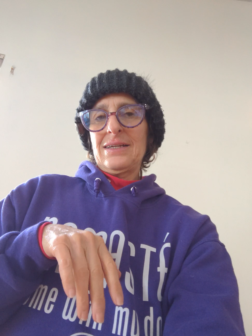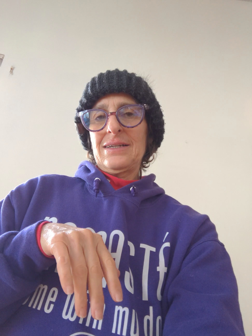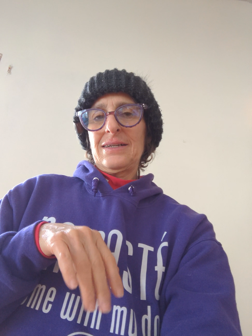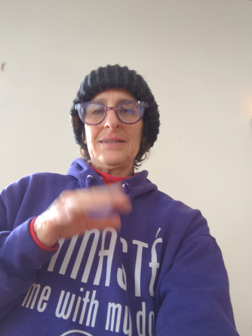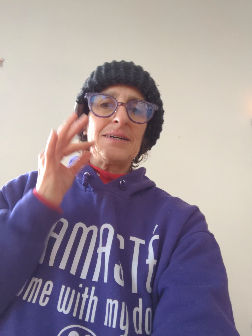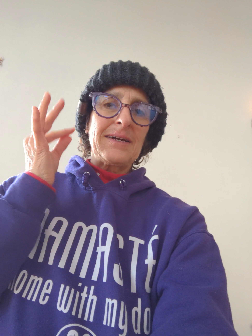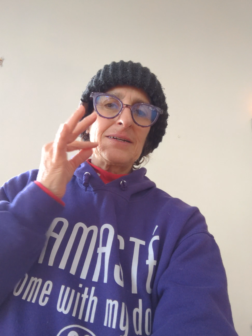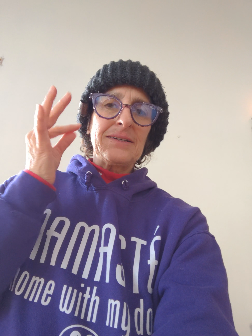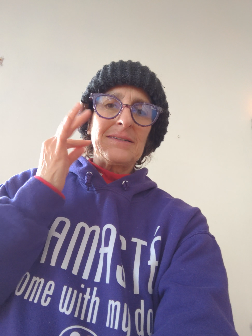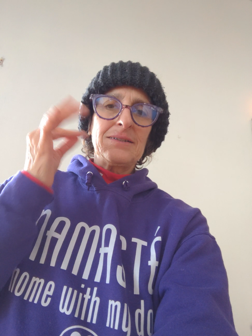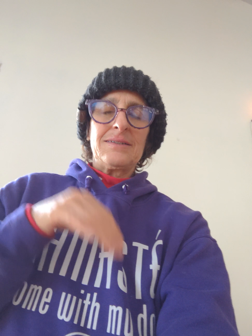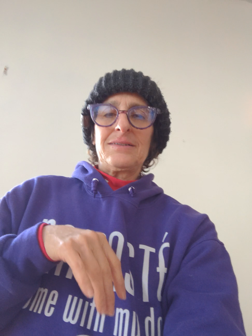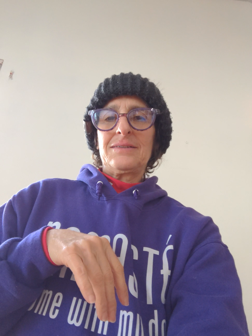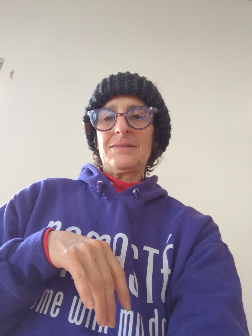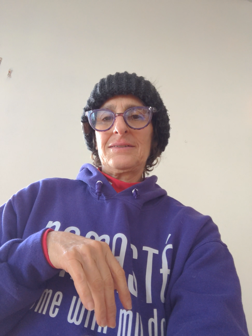cat